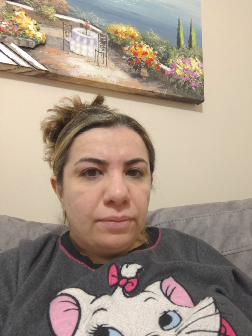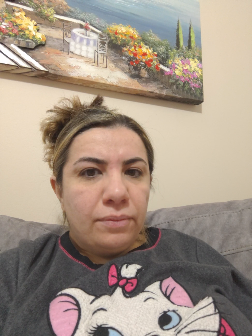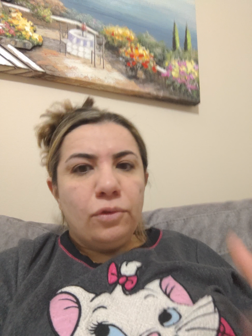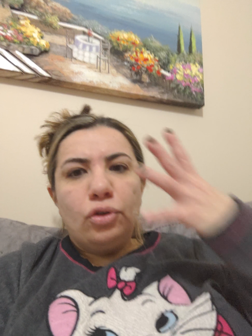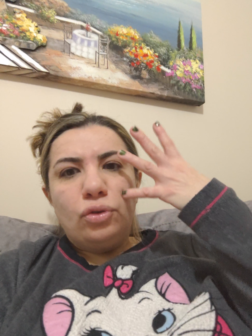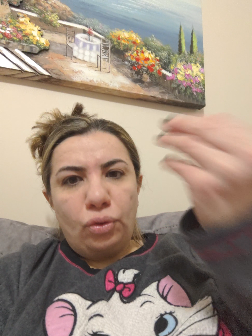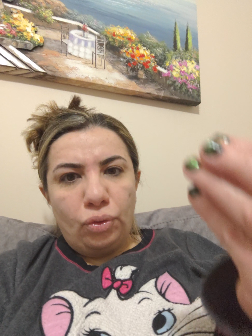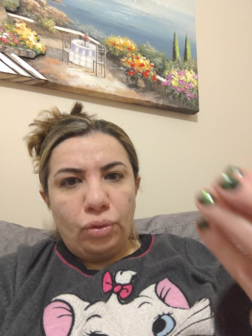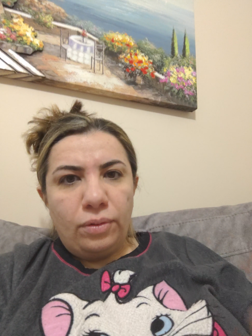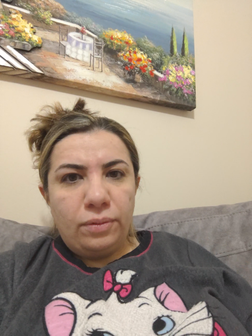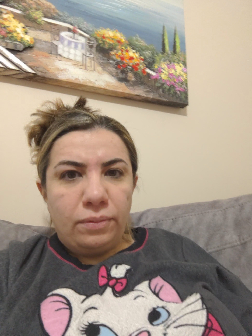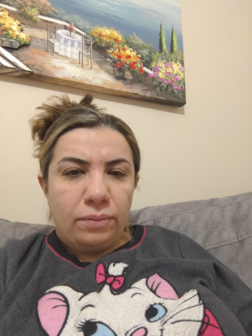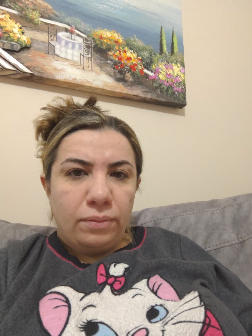go